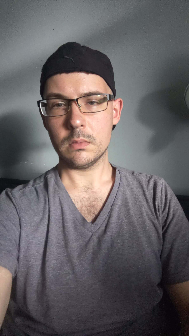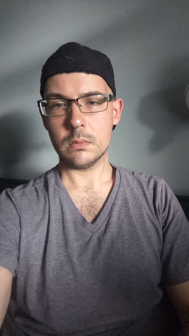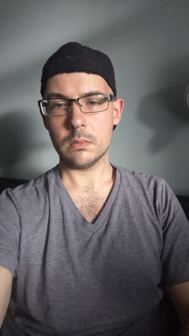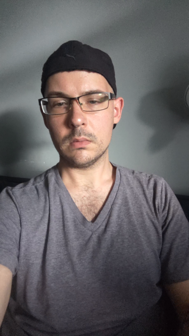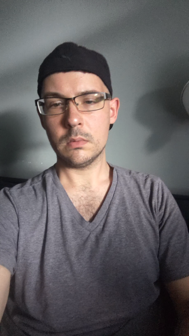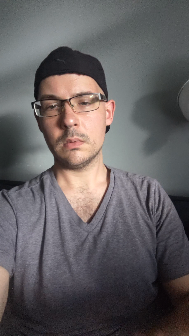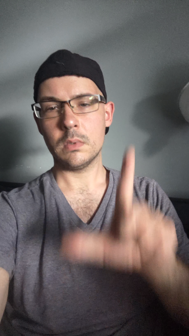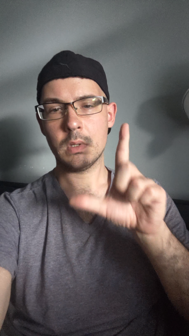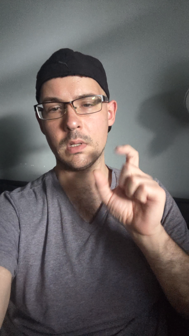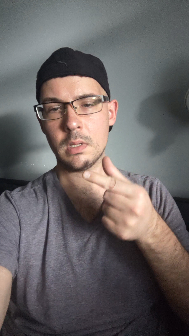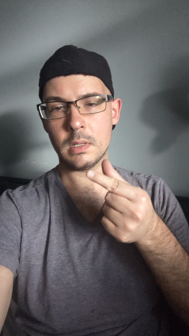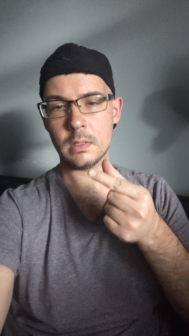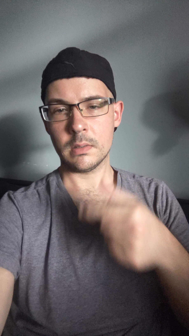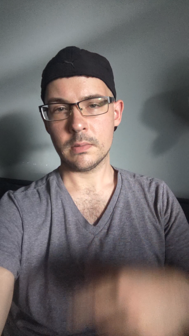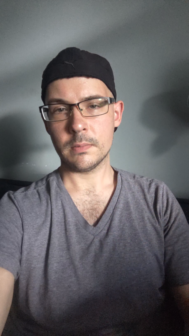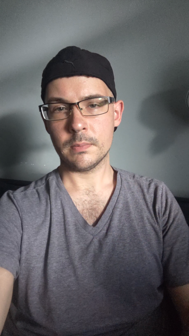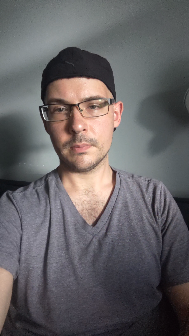leg